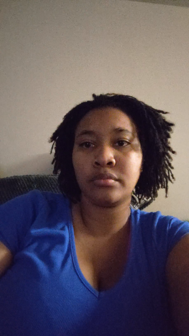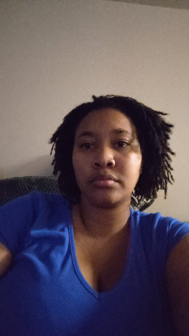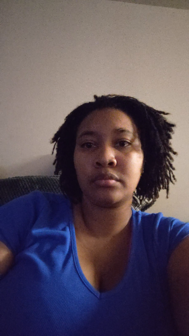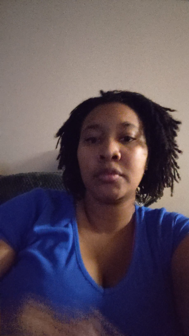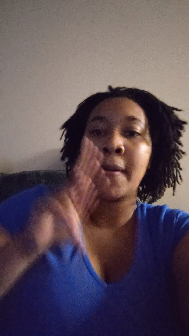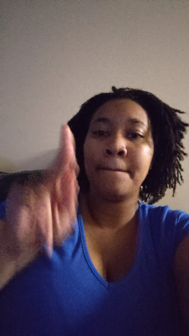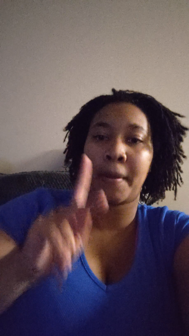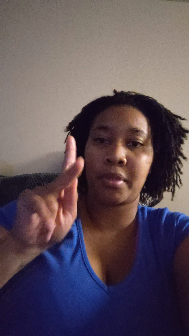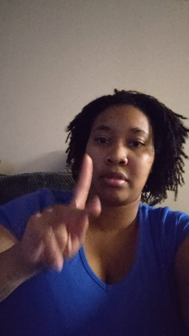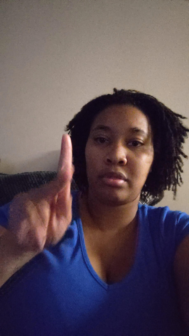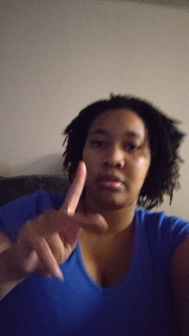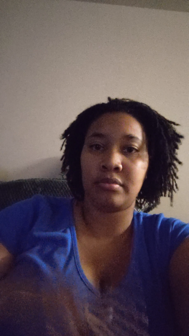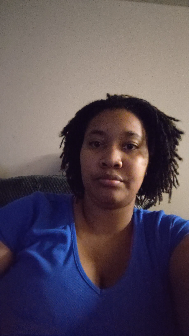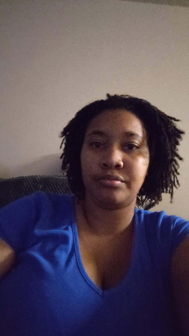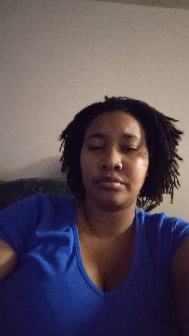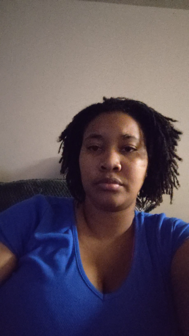people